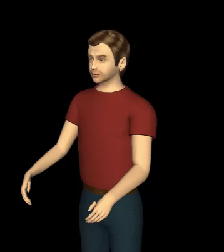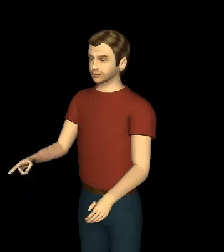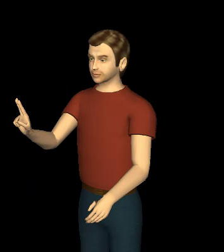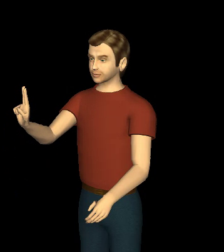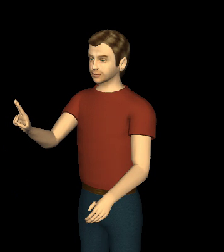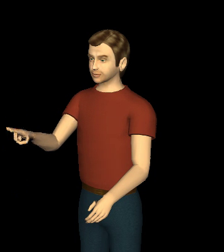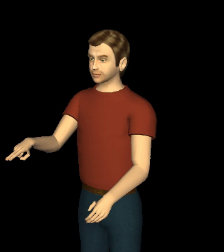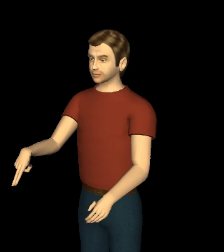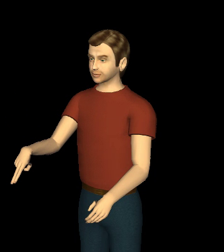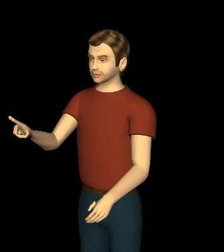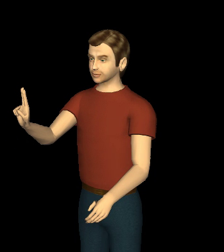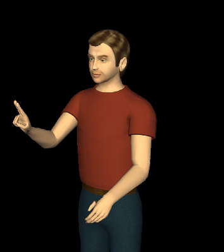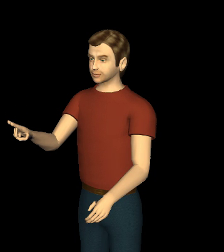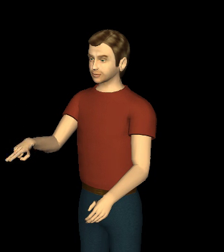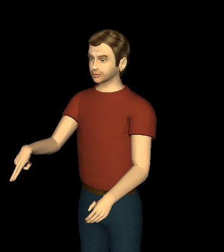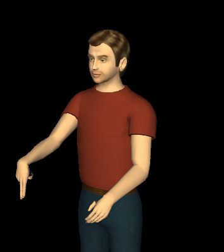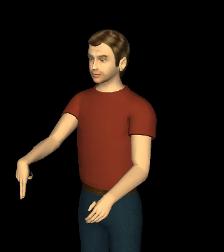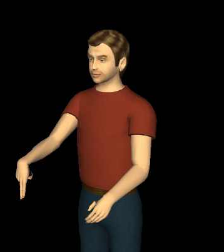يرسم